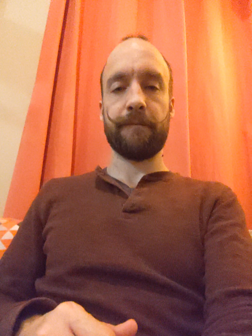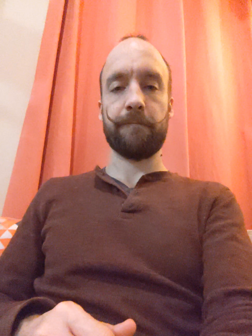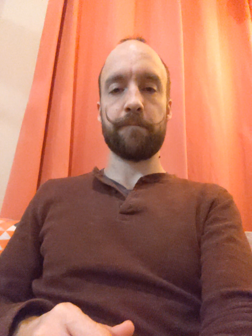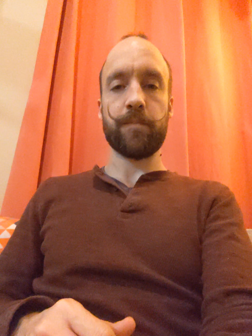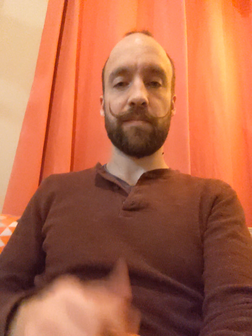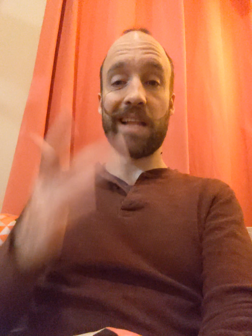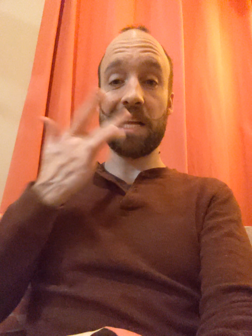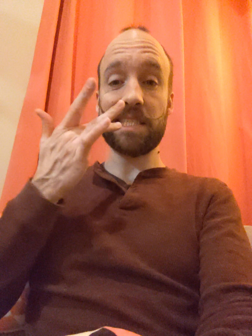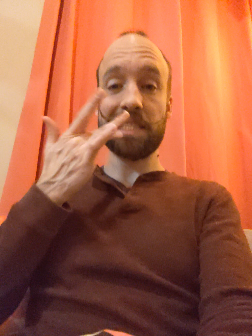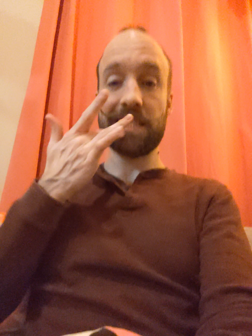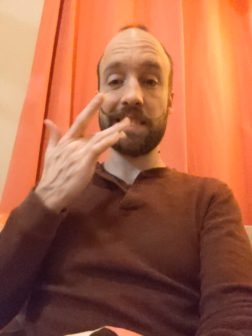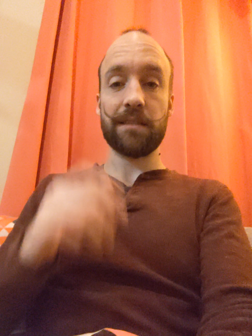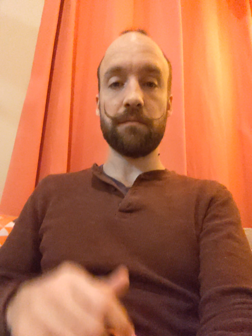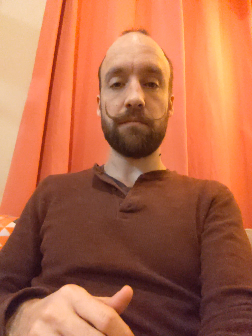taste